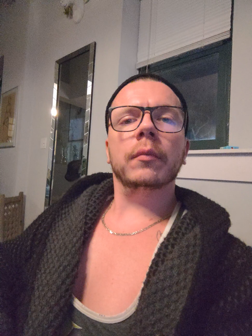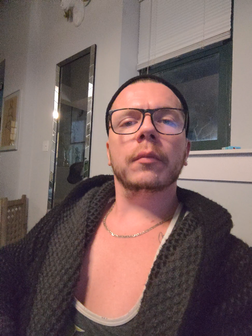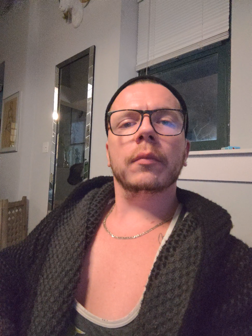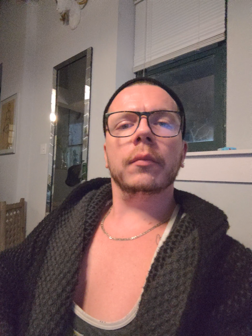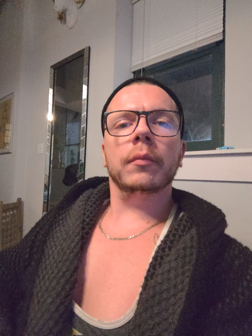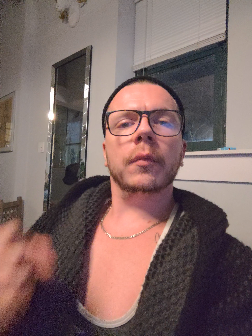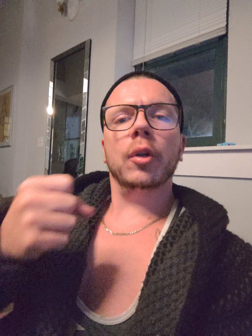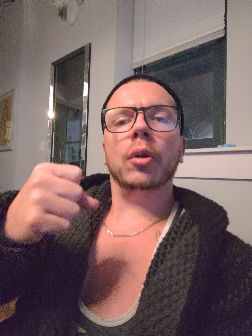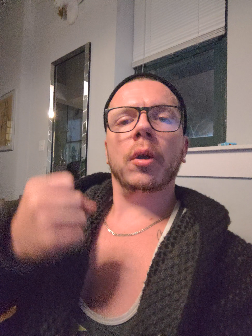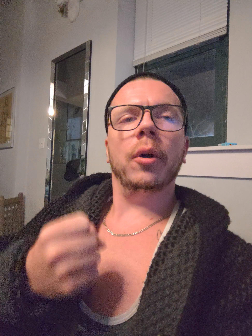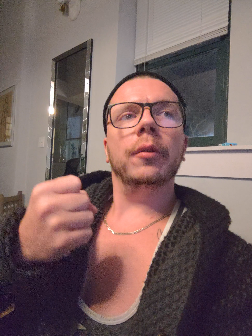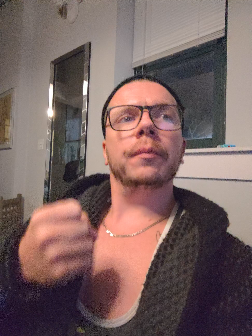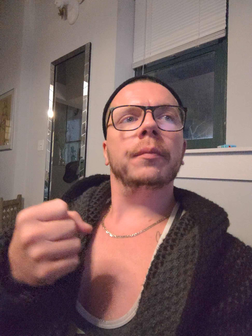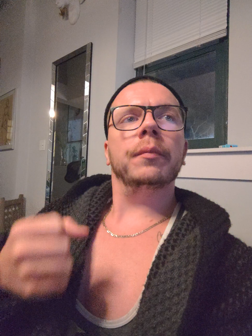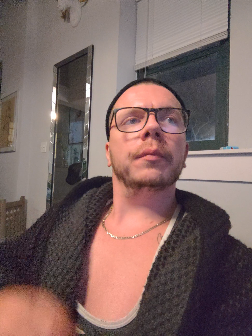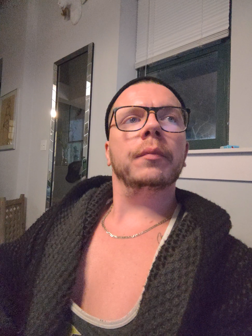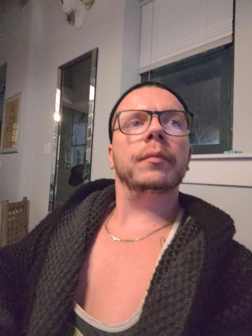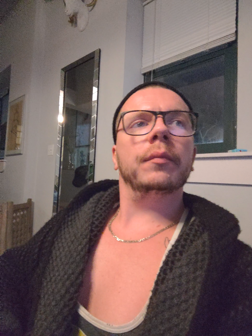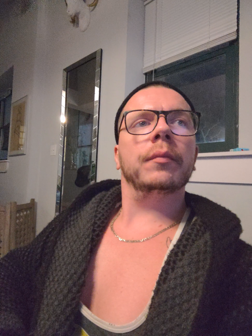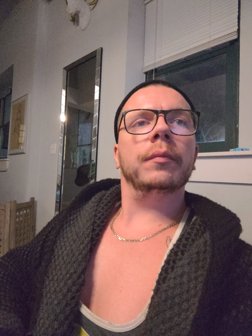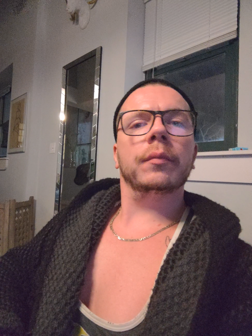car